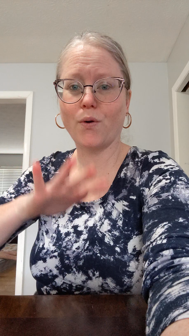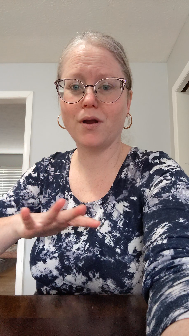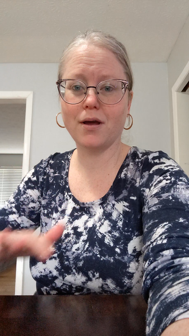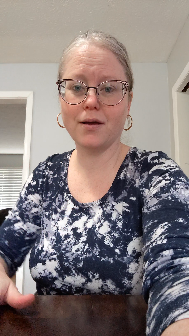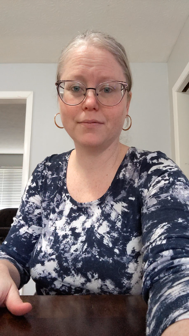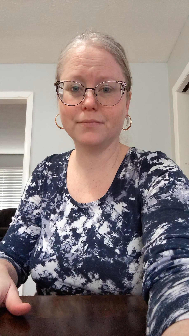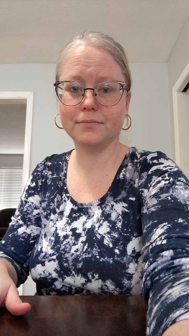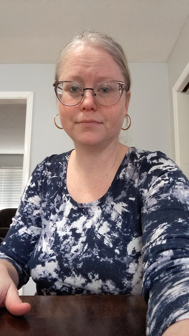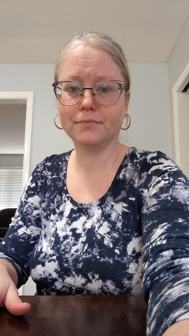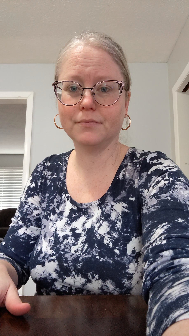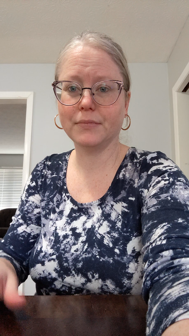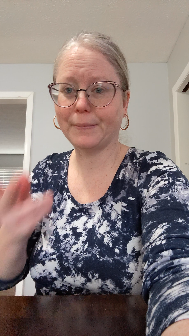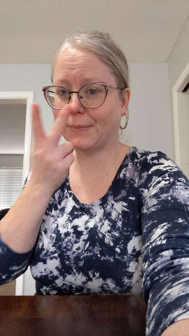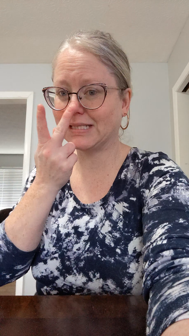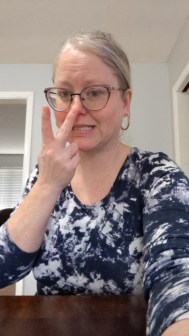penis